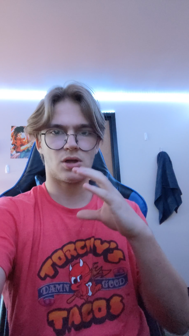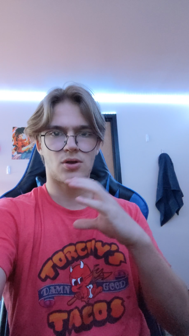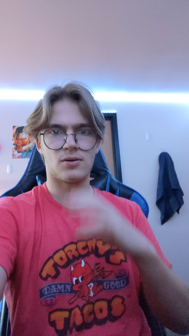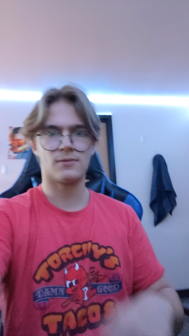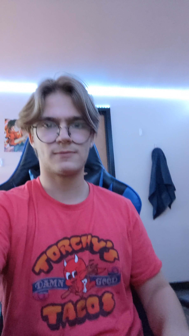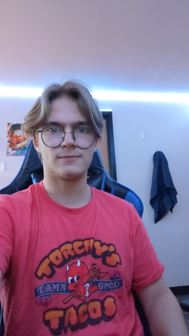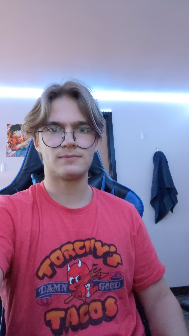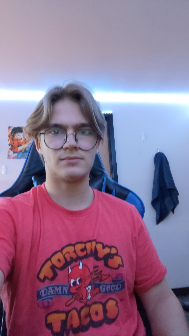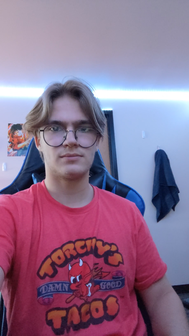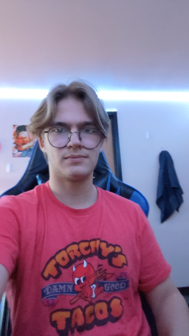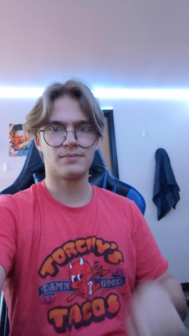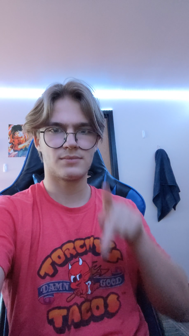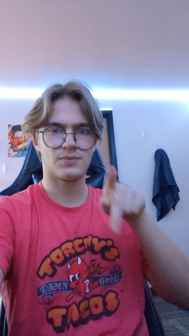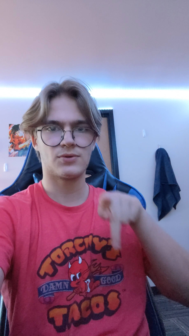people